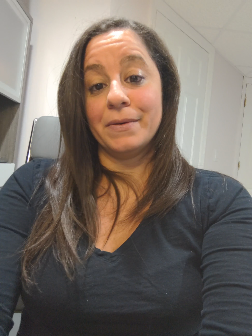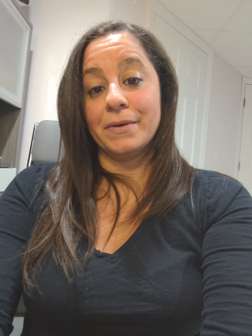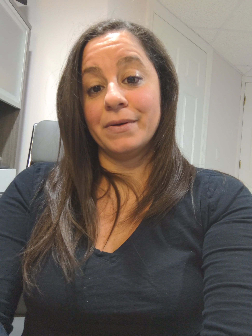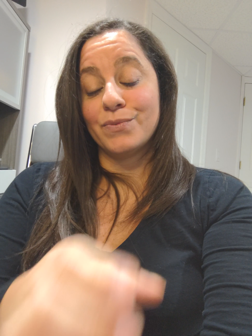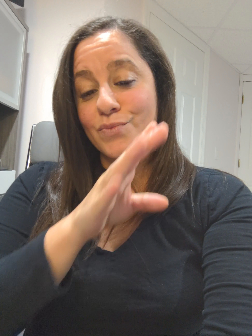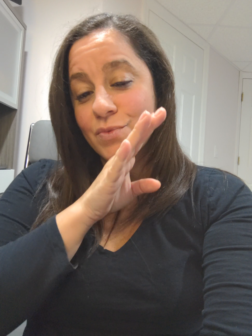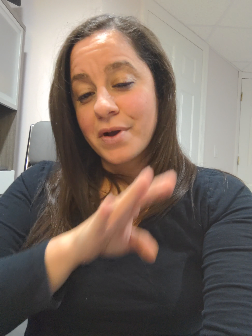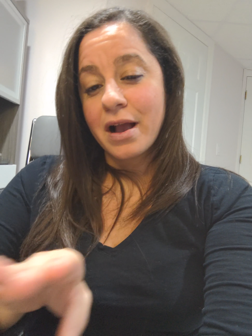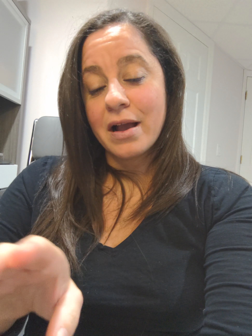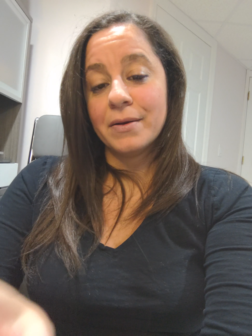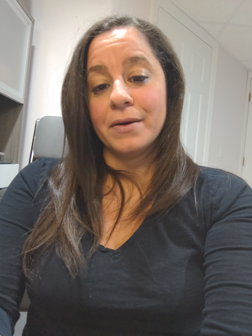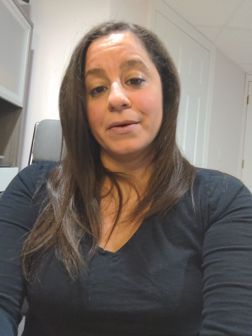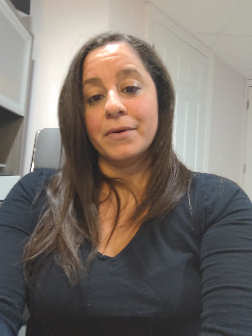quiet